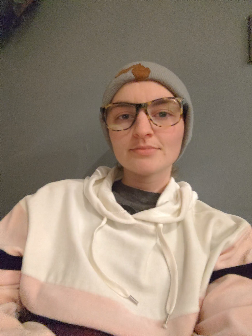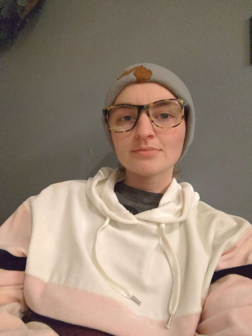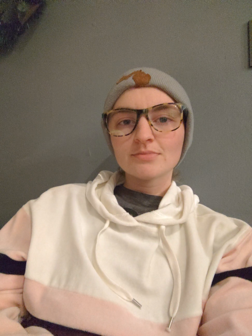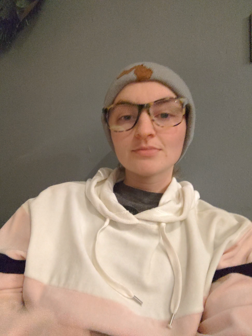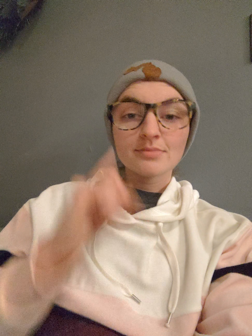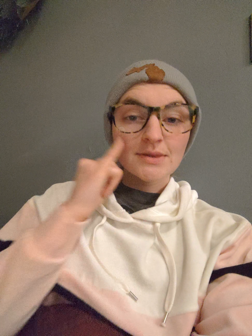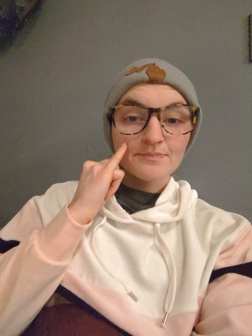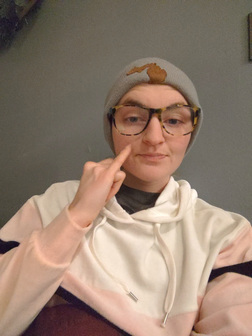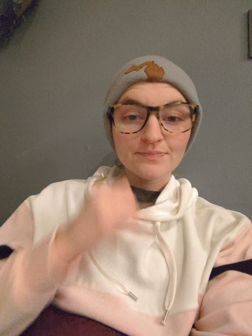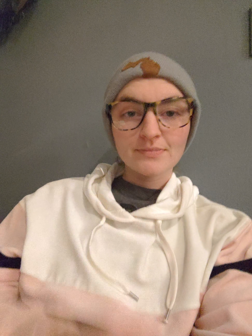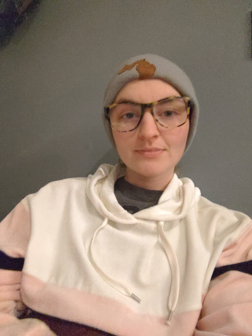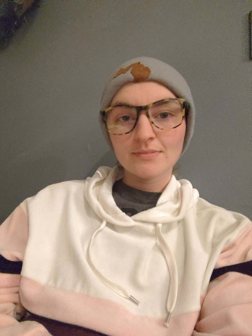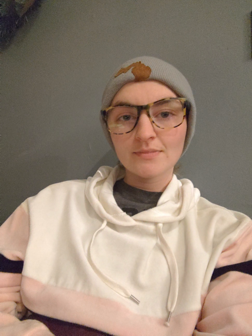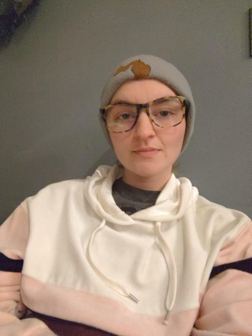if